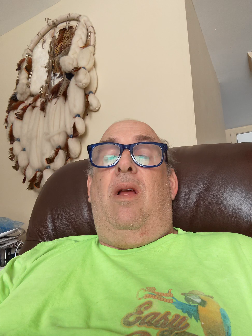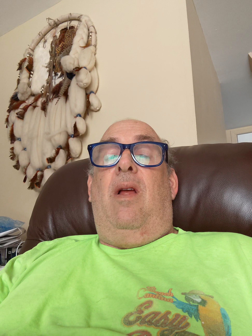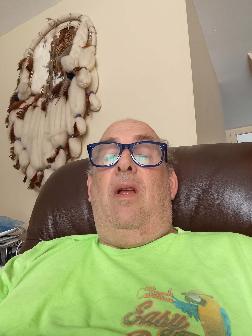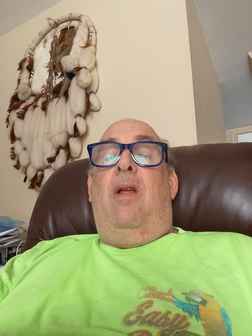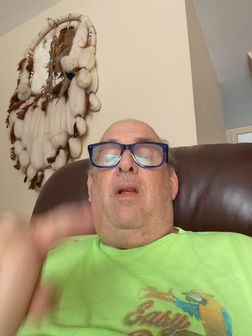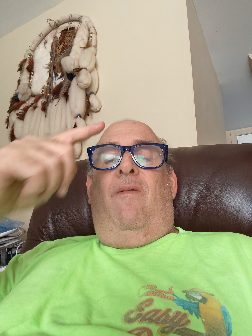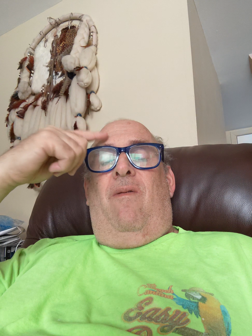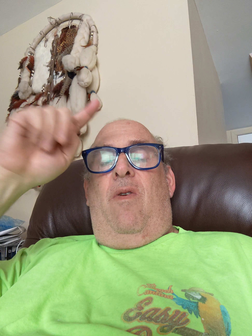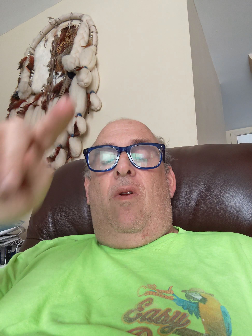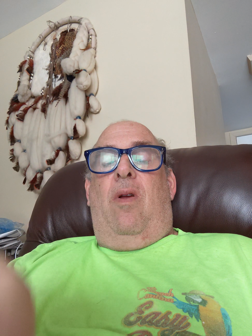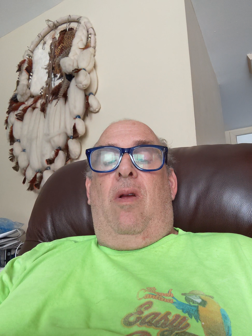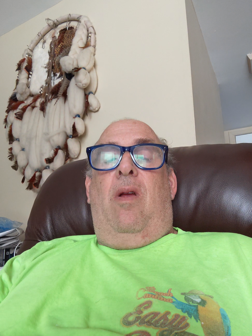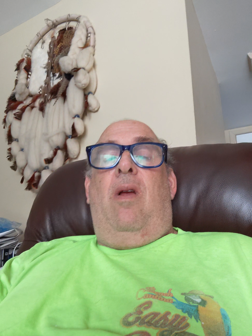for